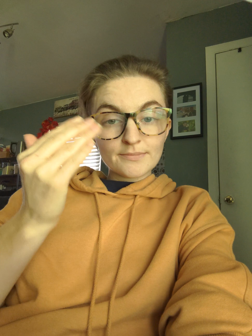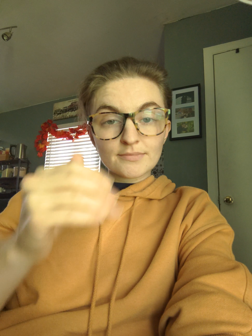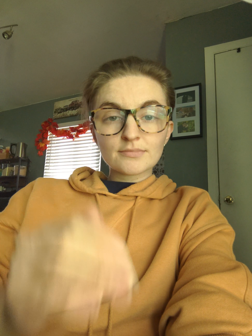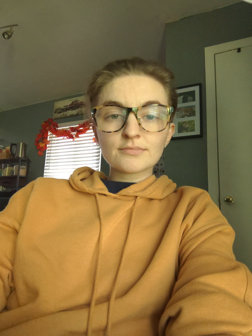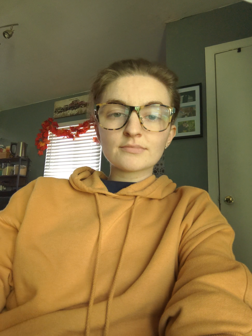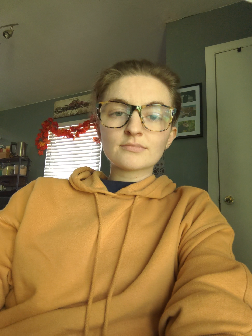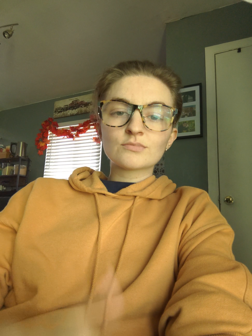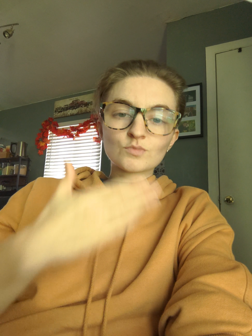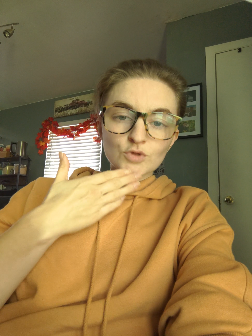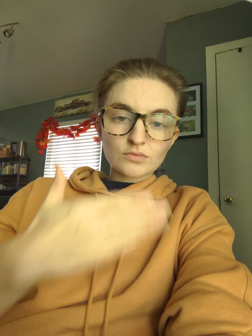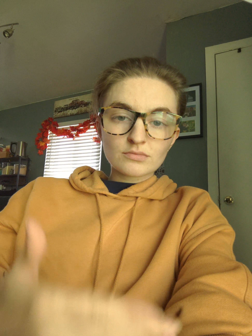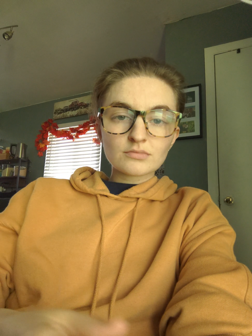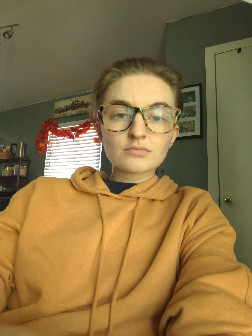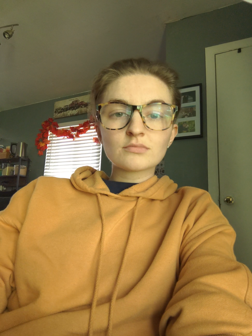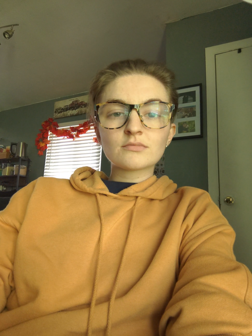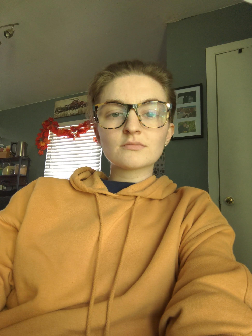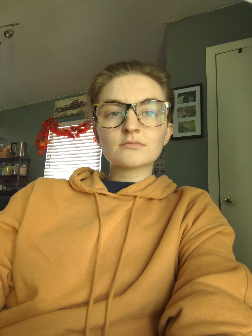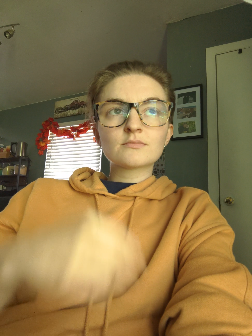good